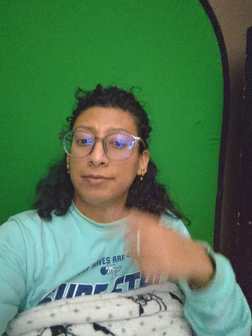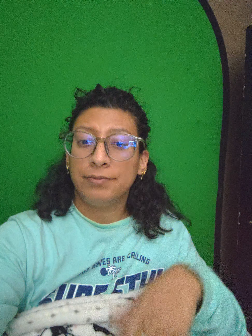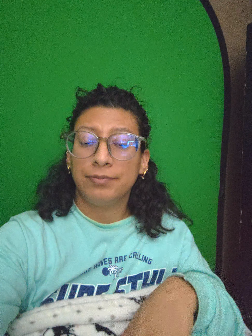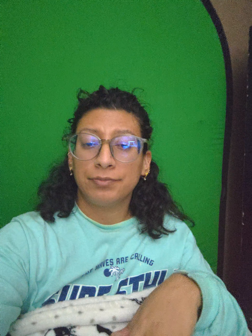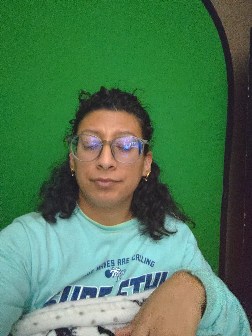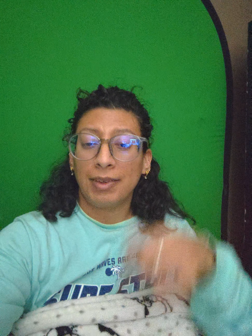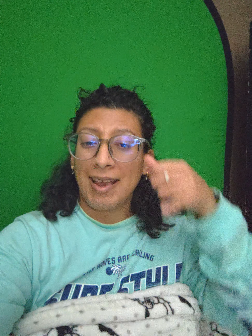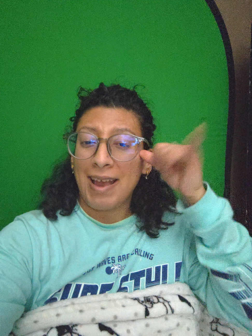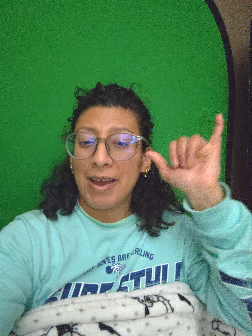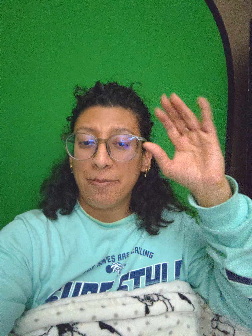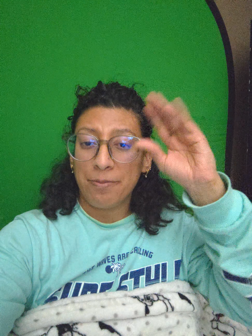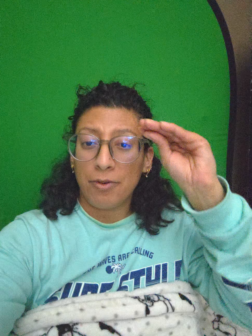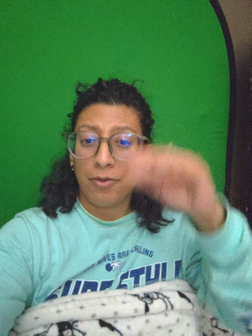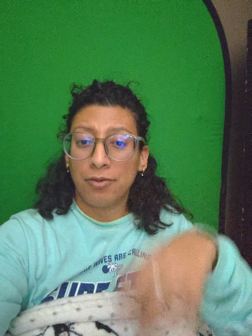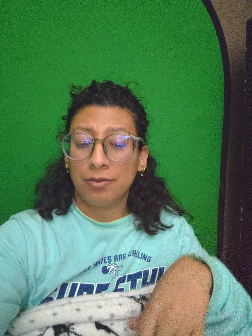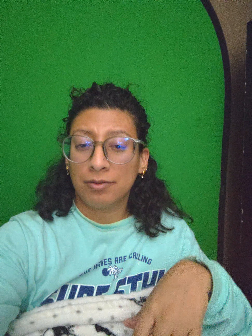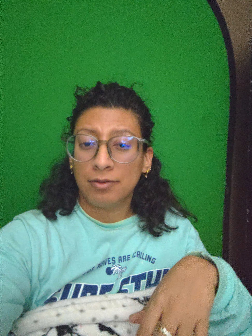cowboy